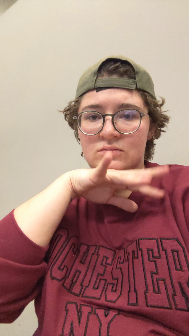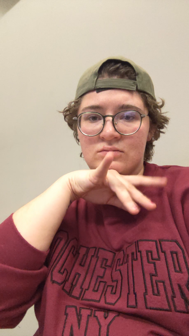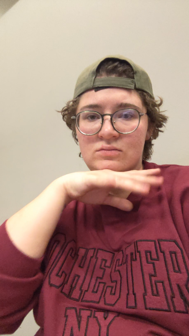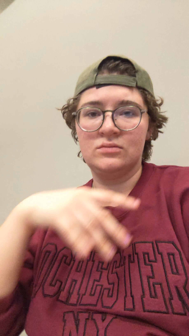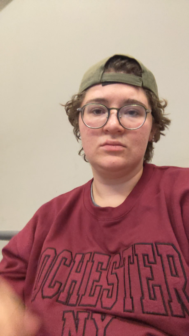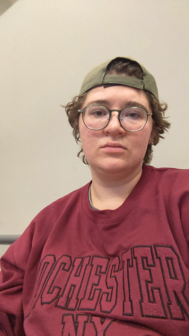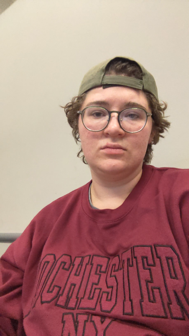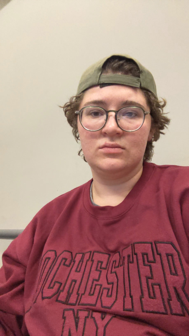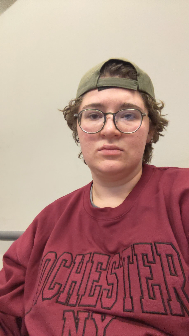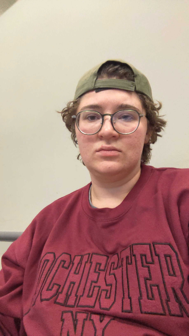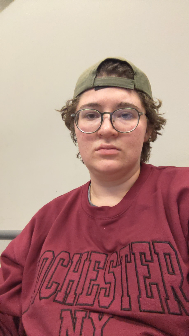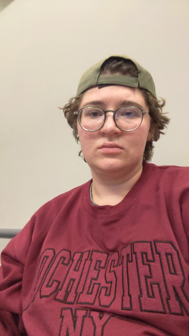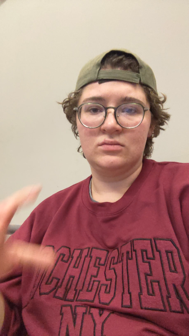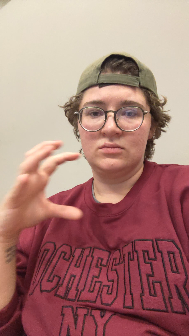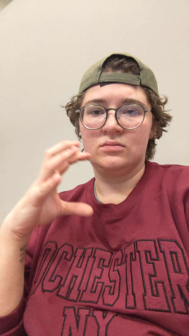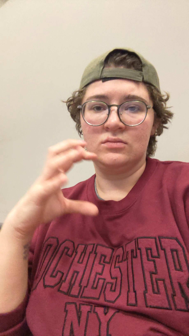ball